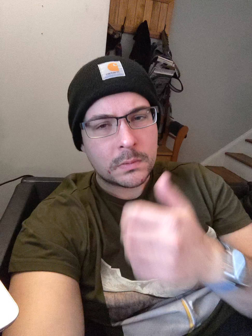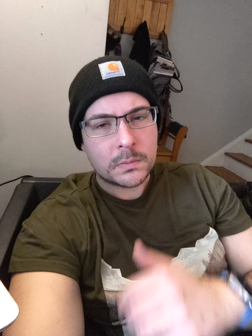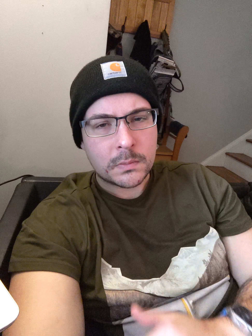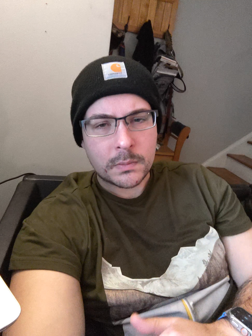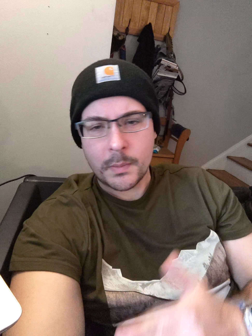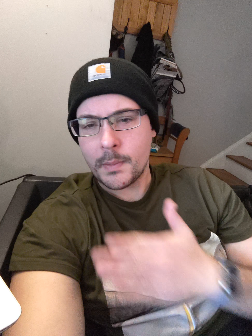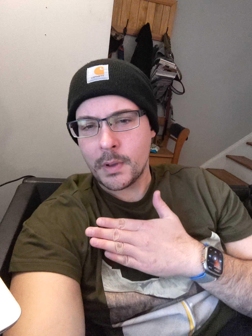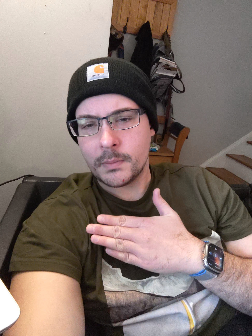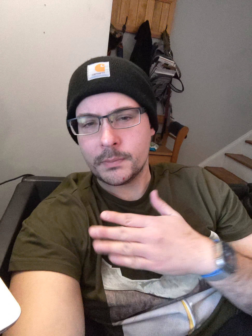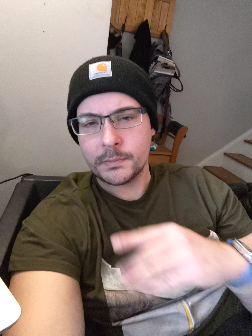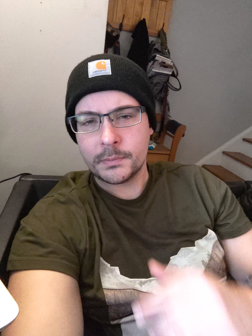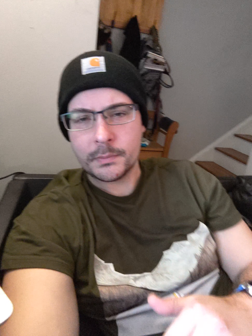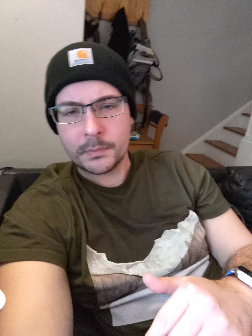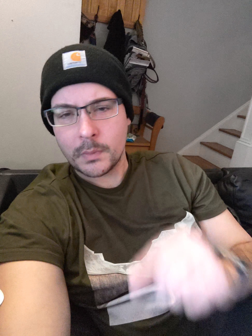my